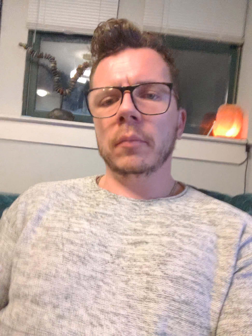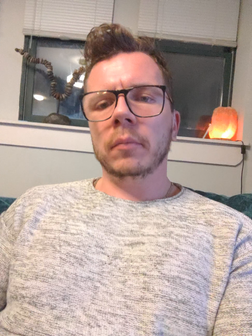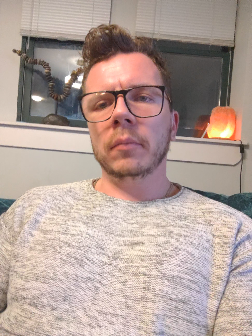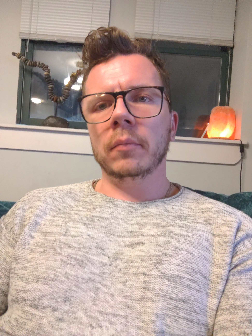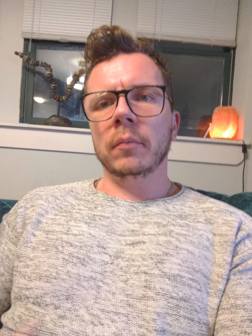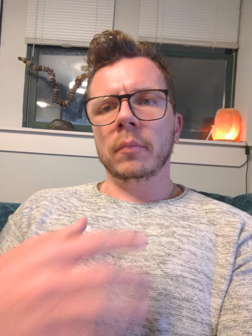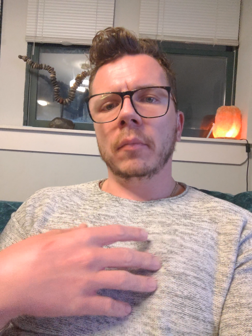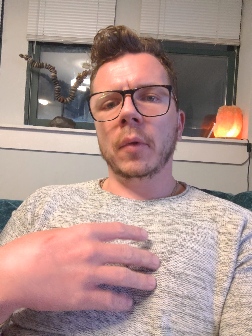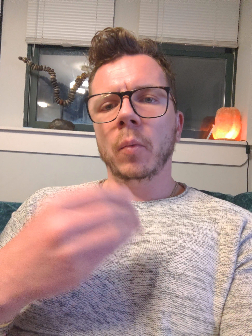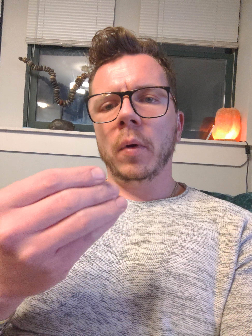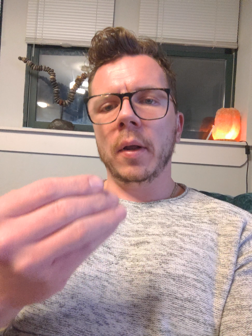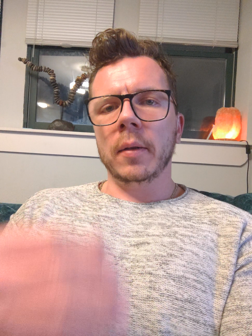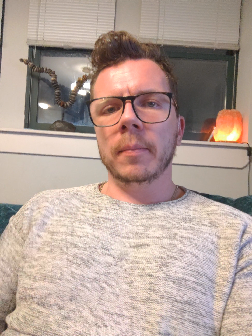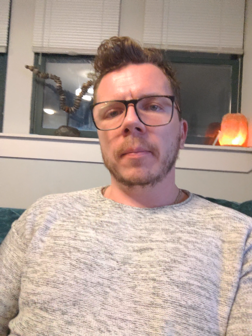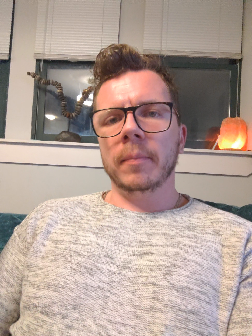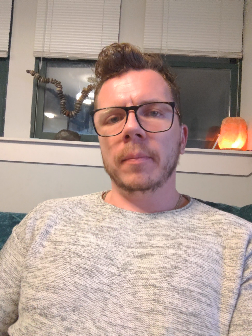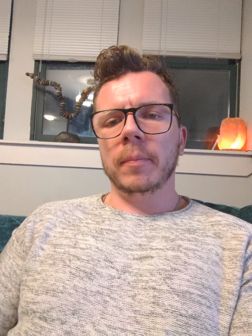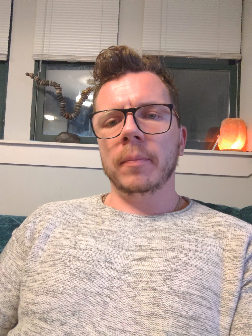white